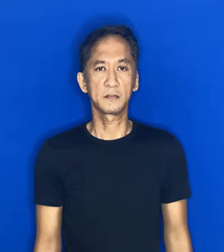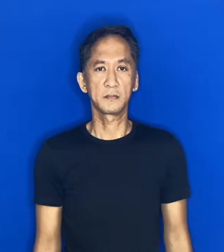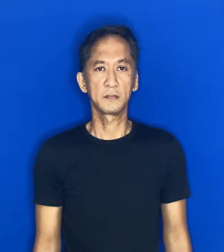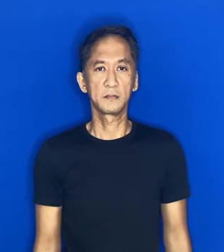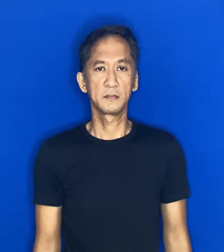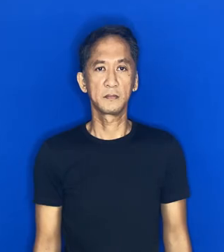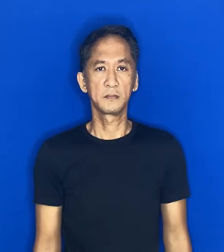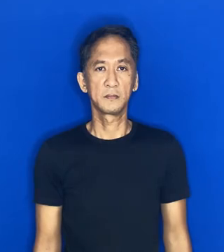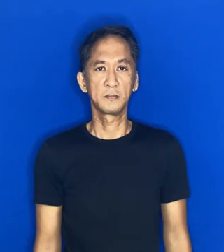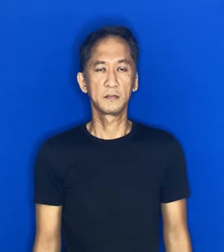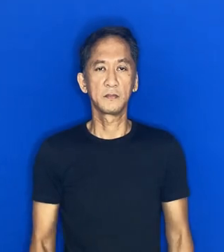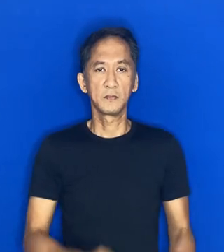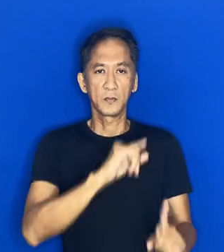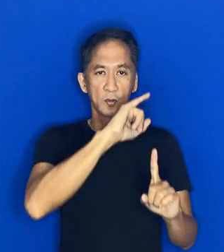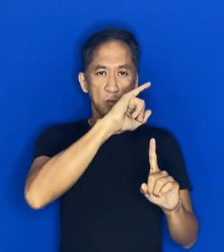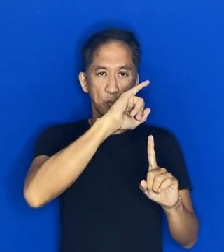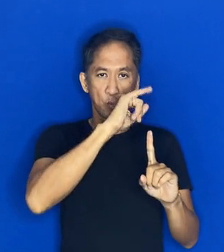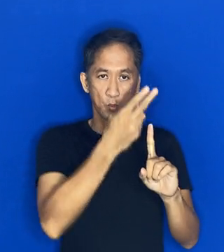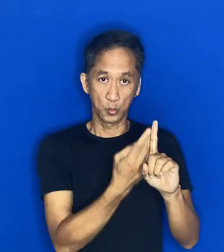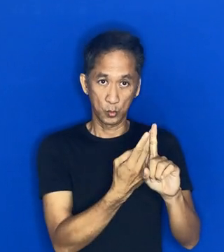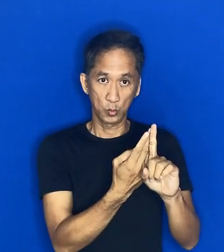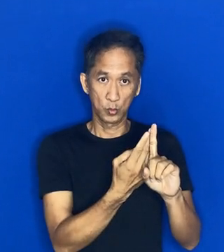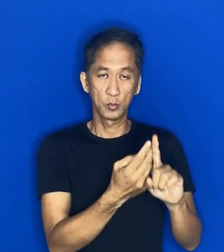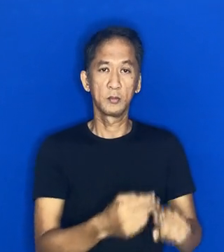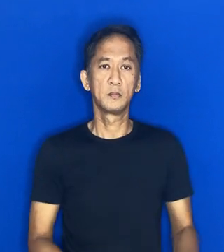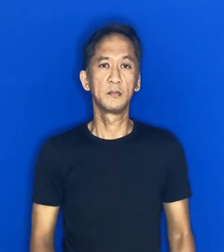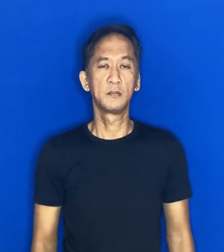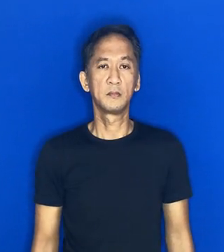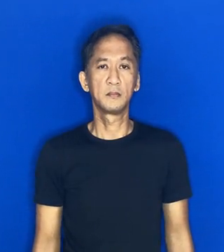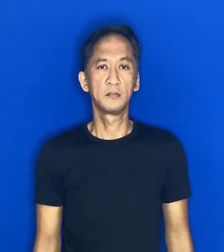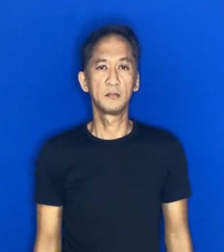june